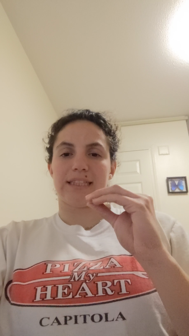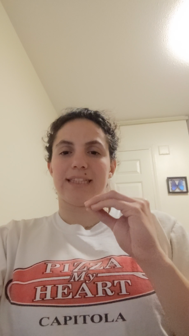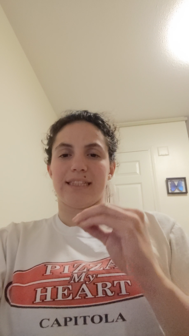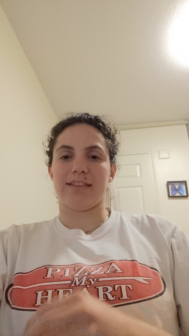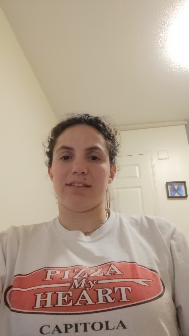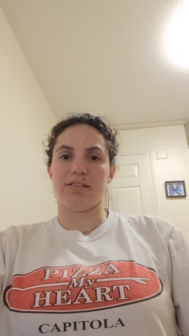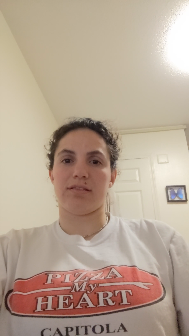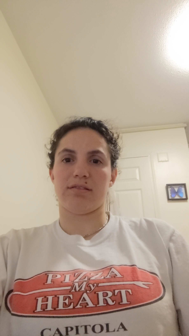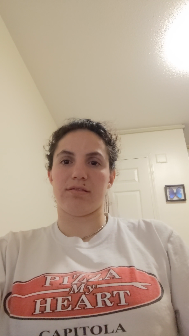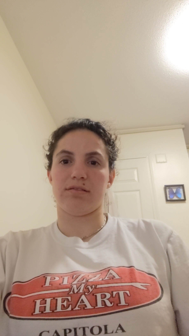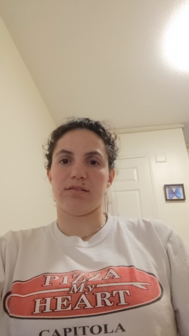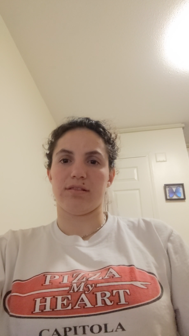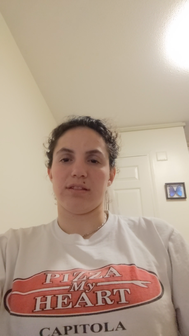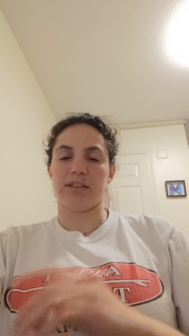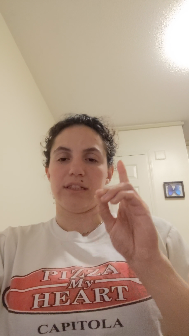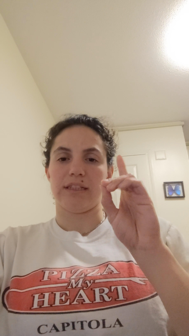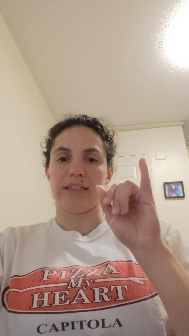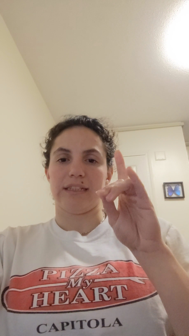did